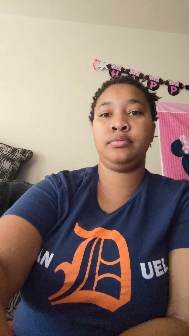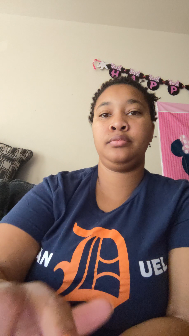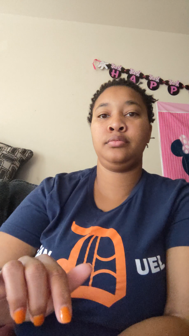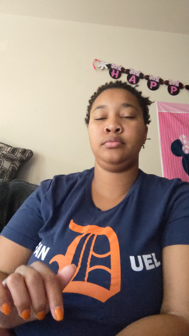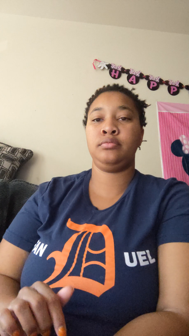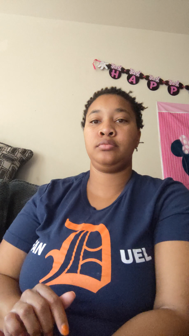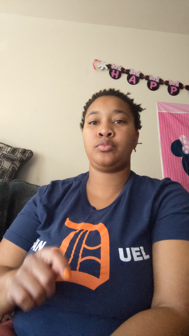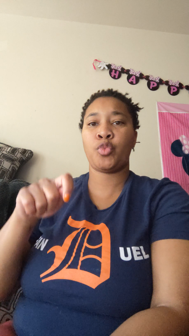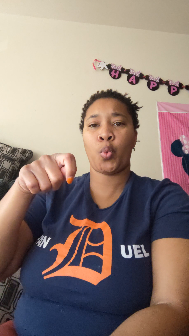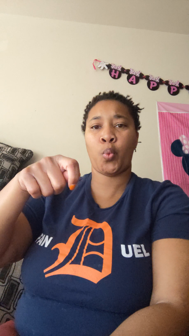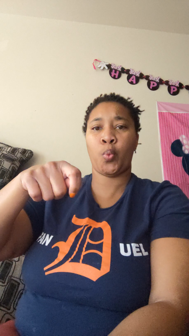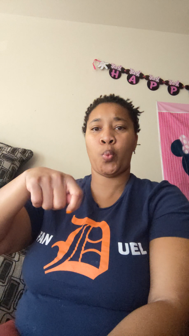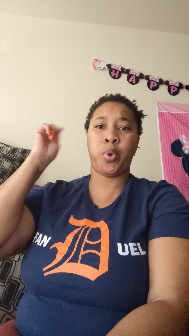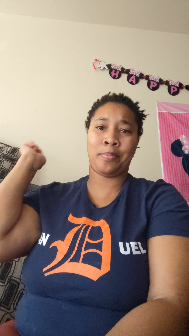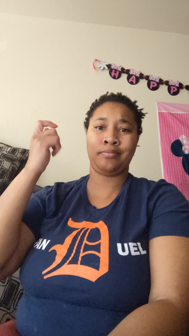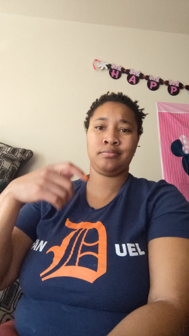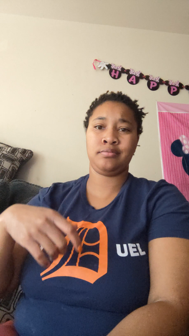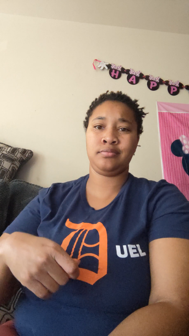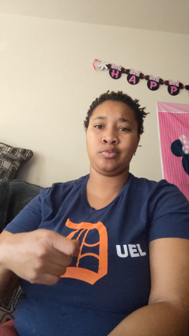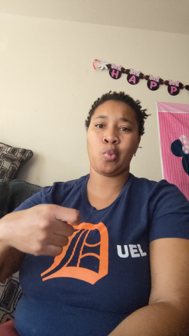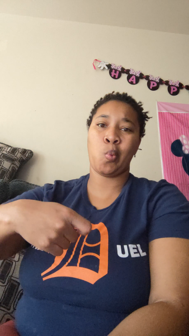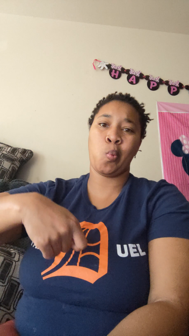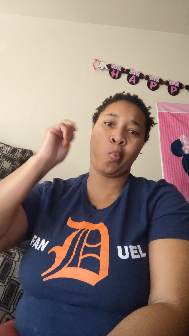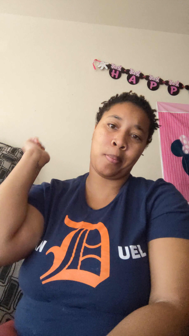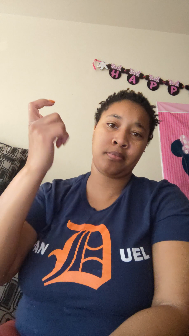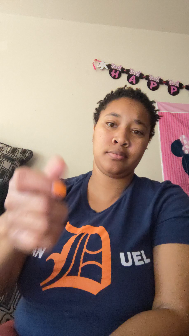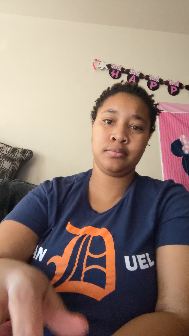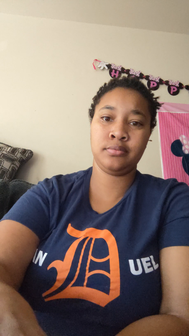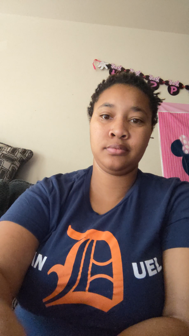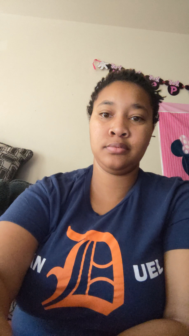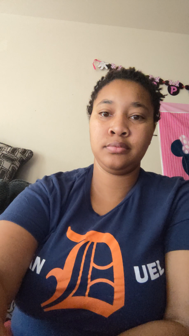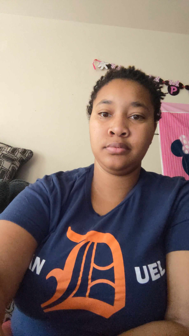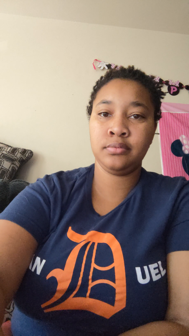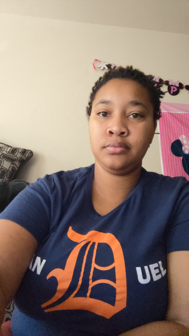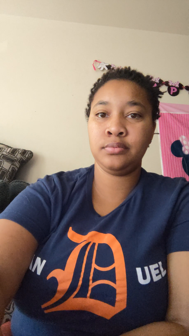rip